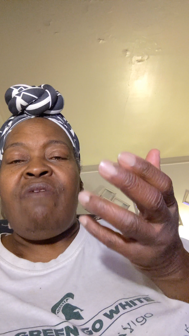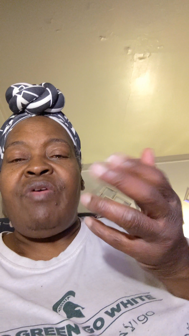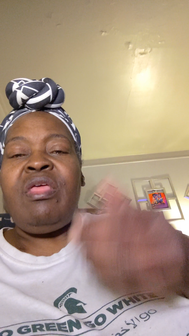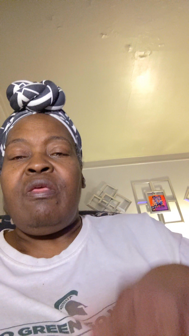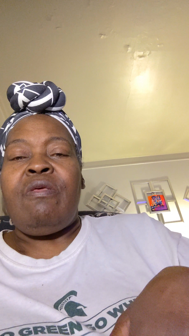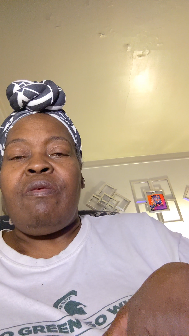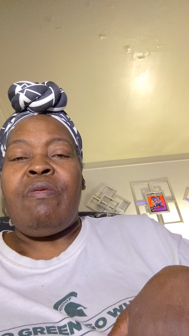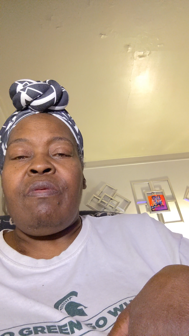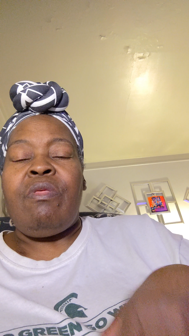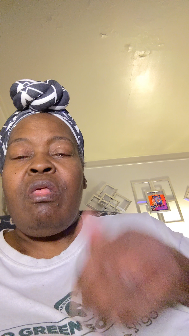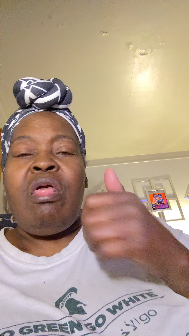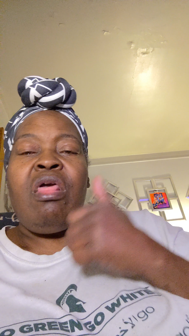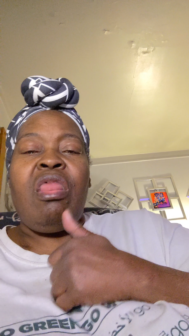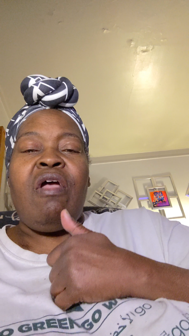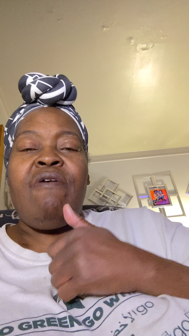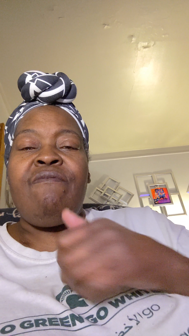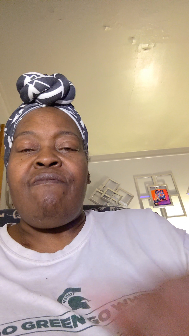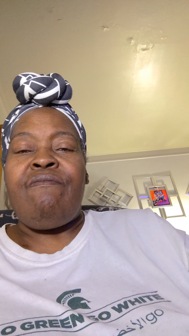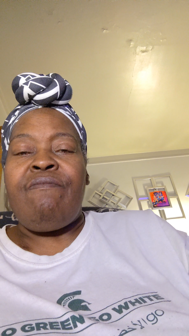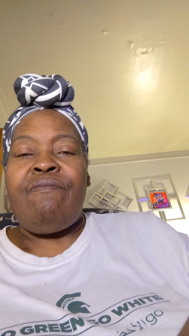love